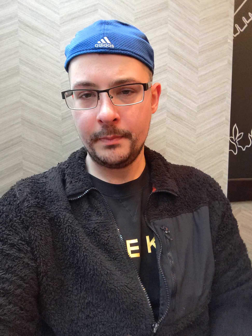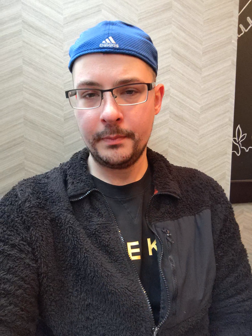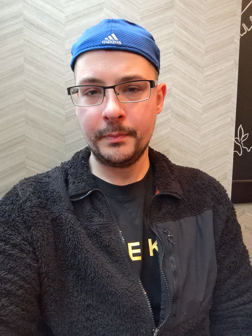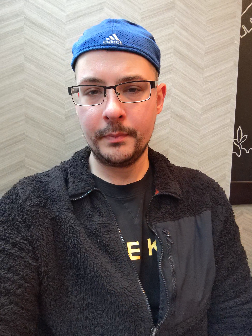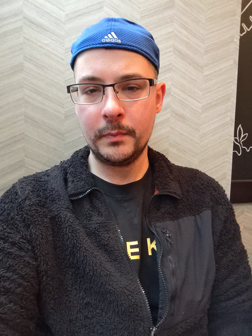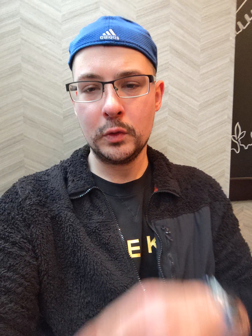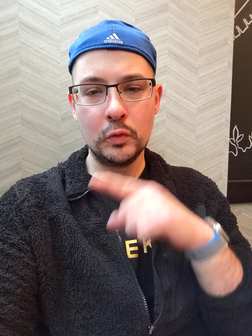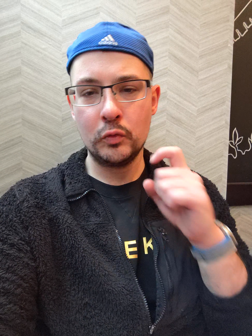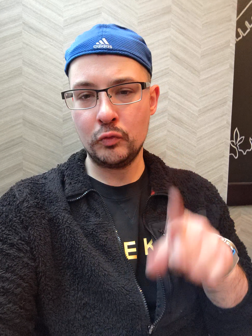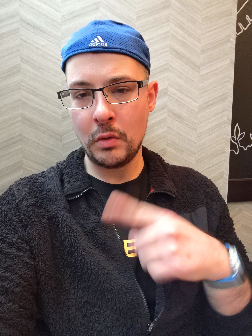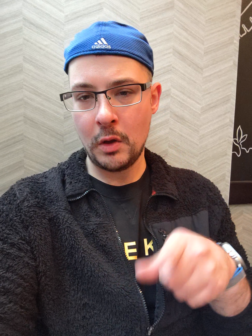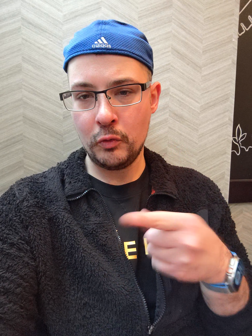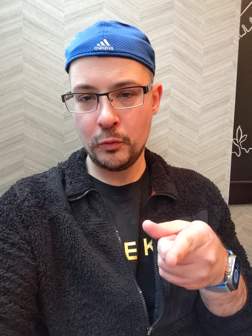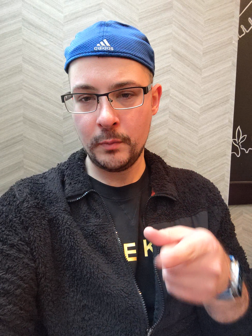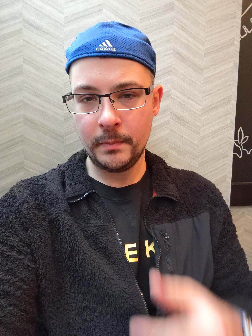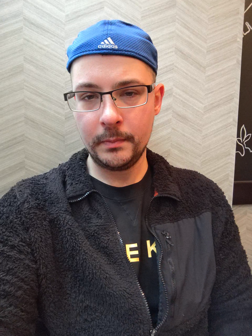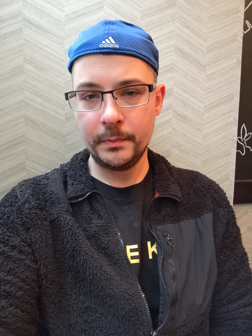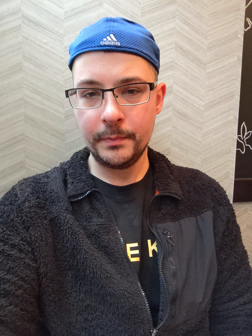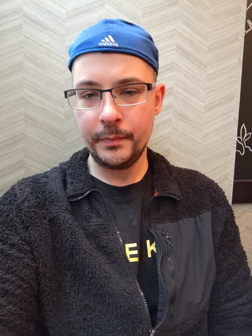dryer